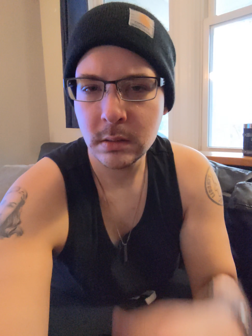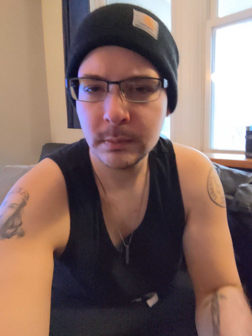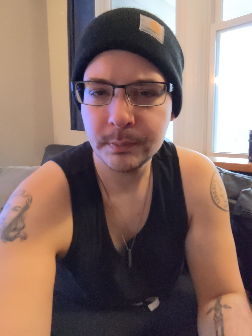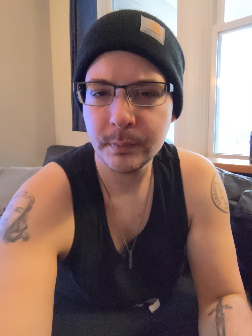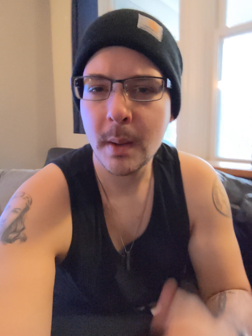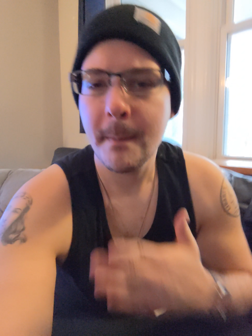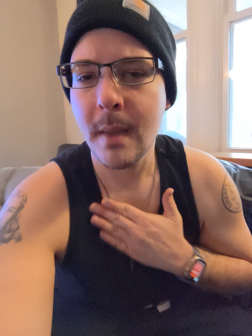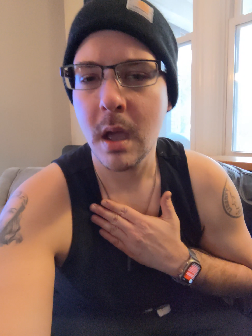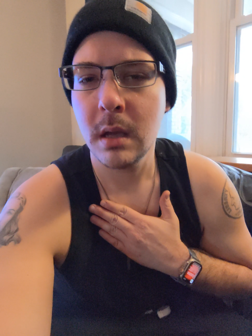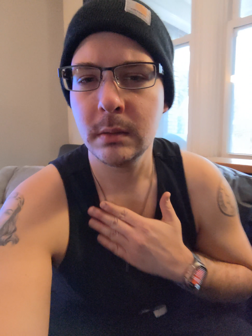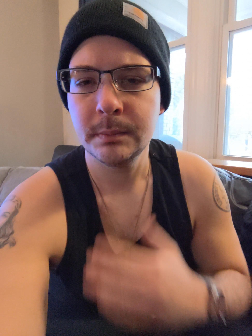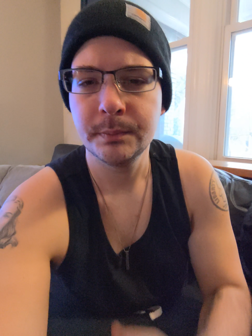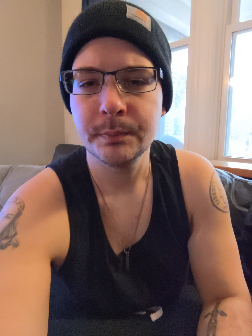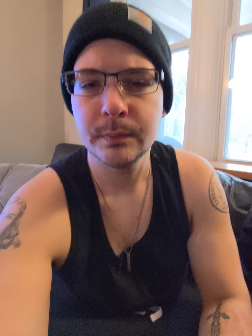my